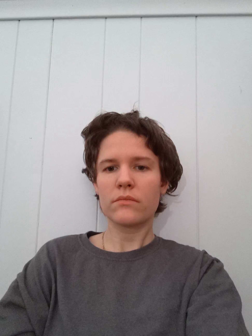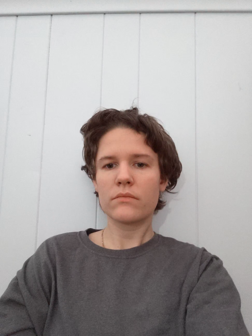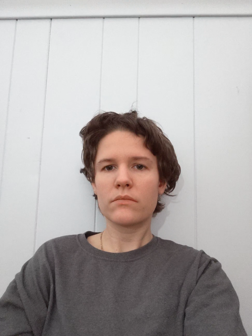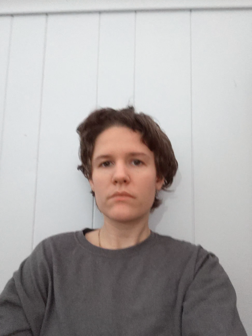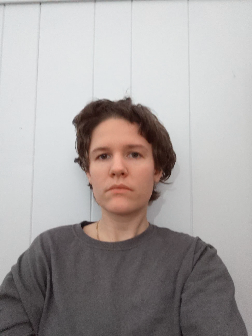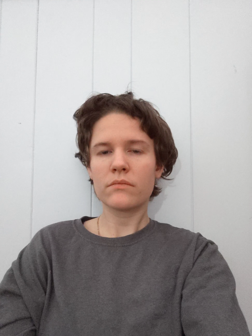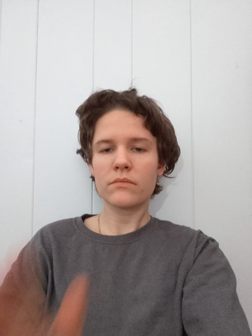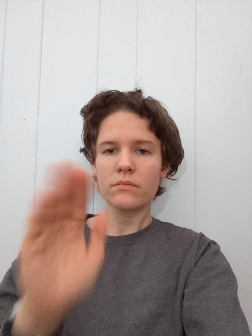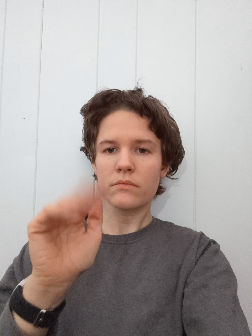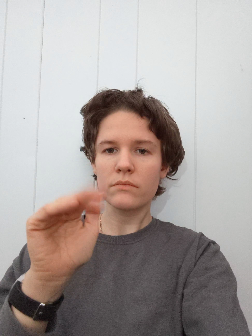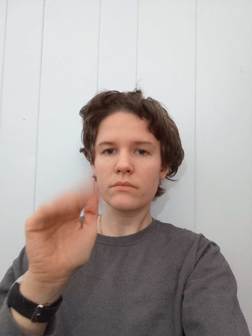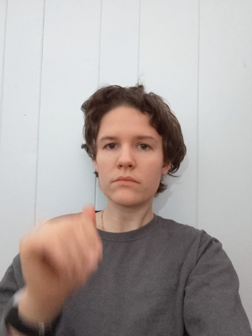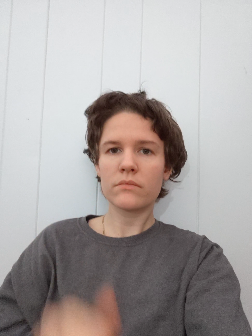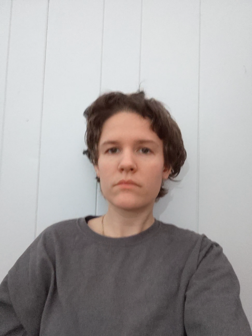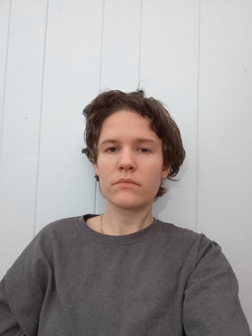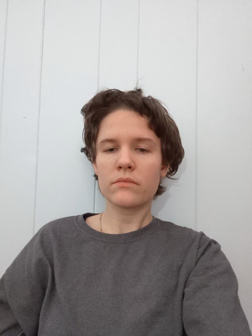bye